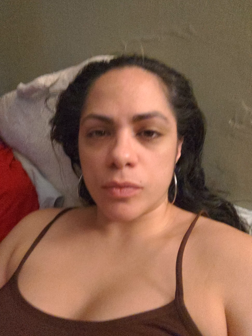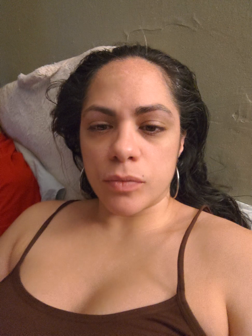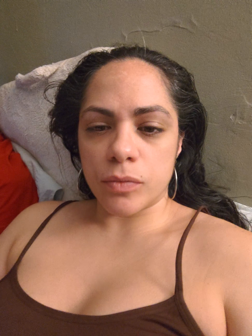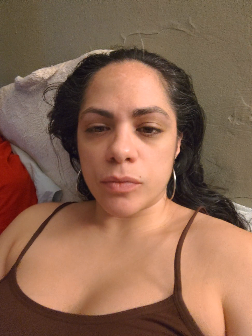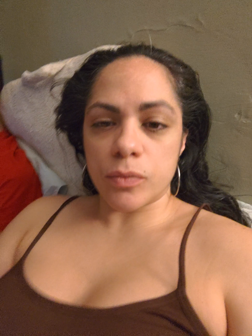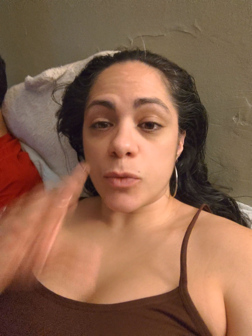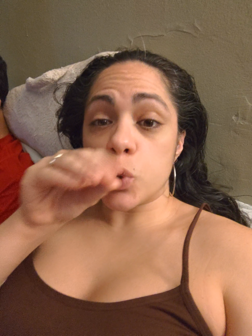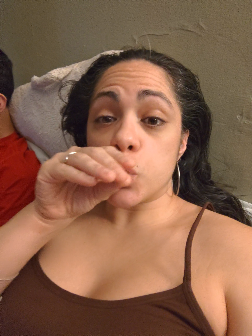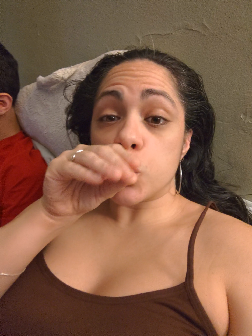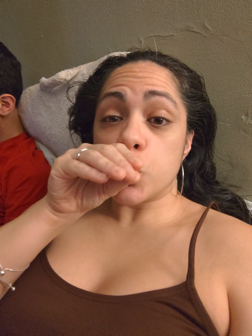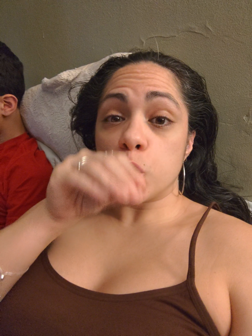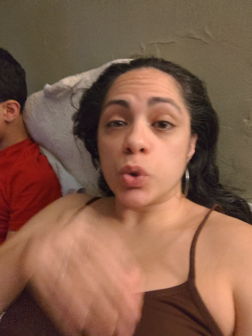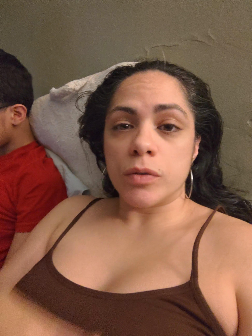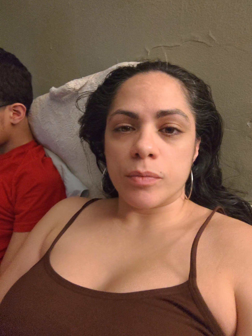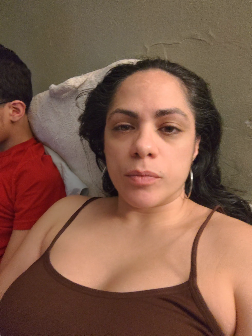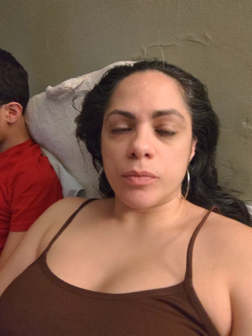goose